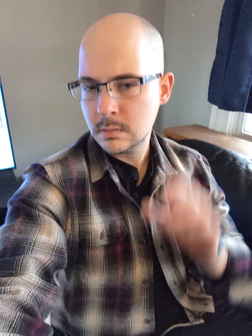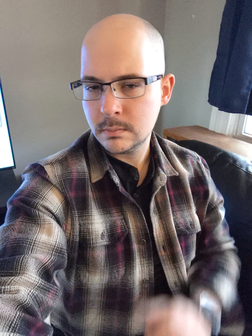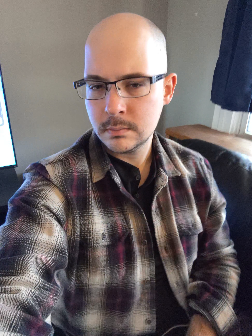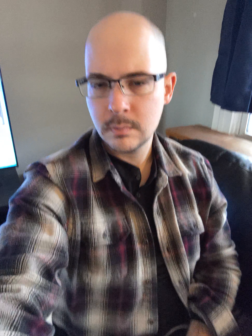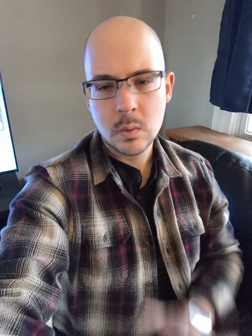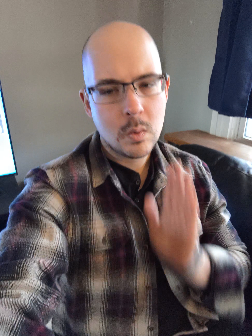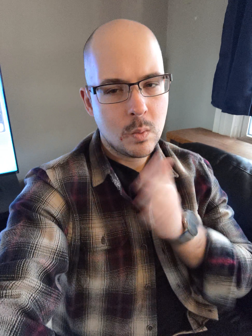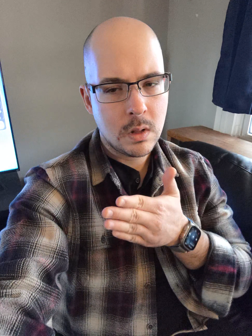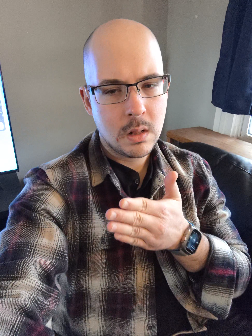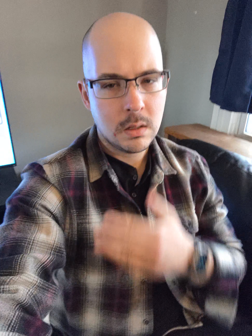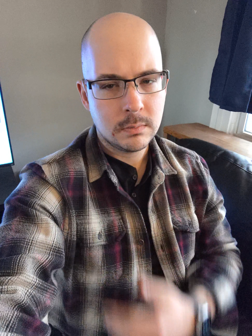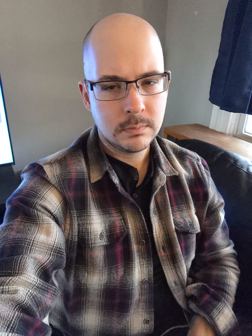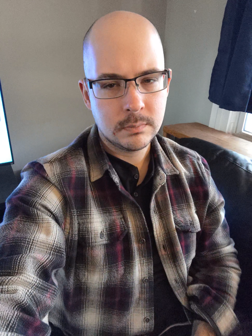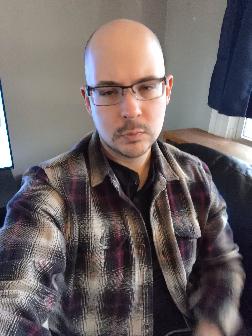will